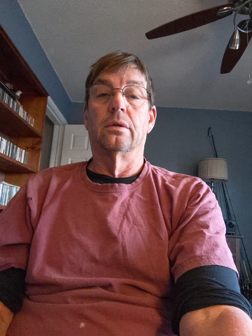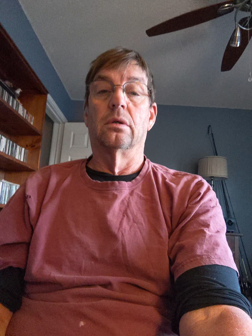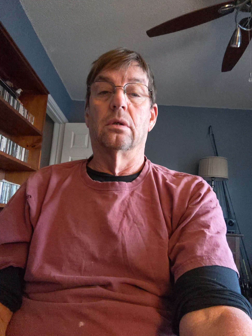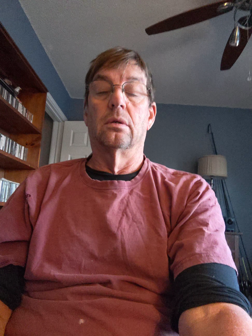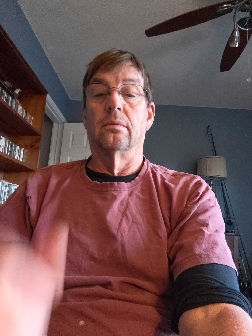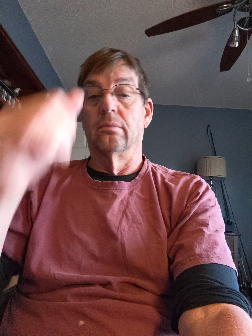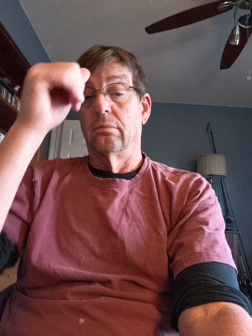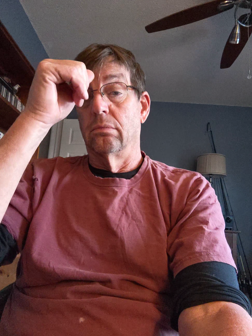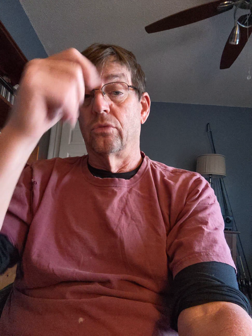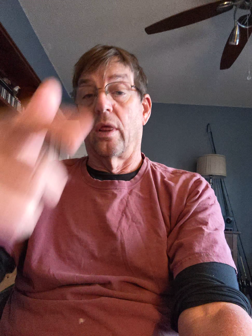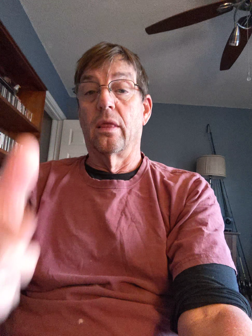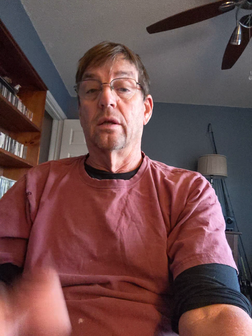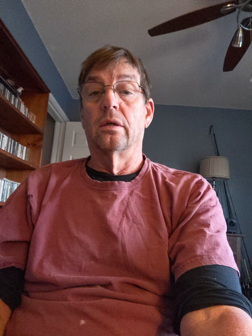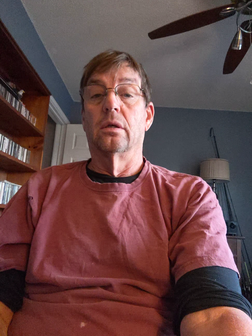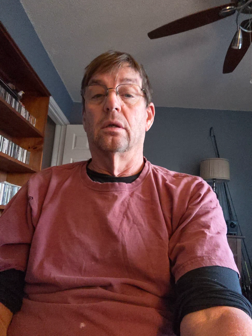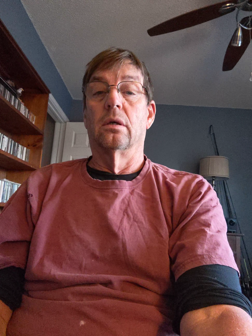brother